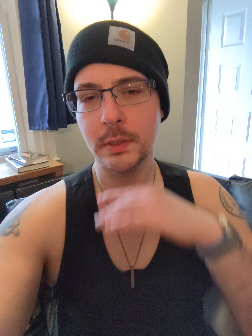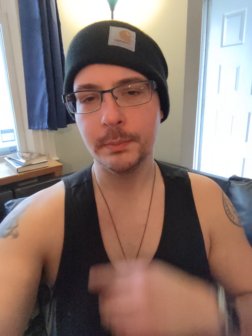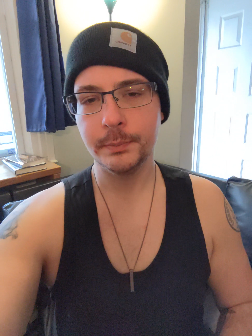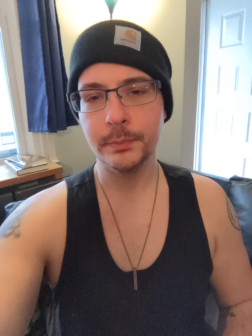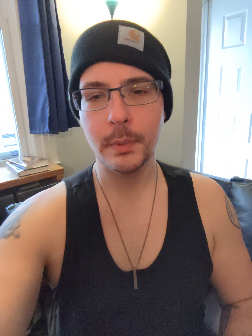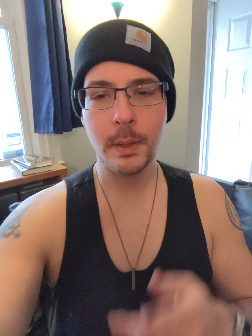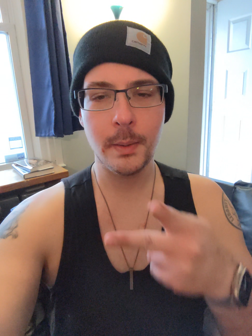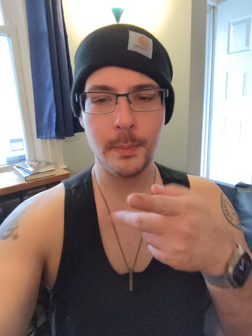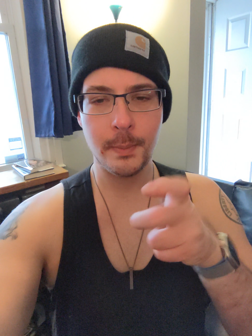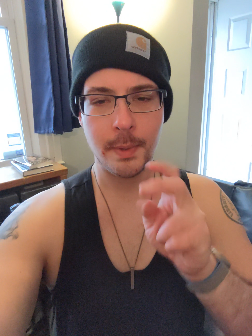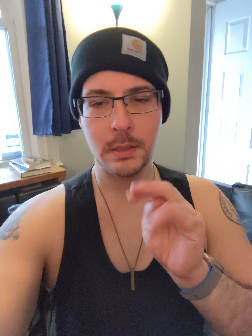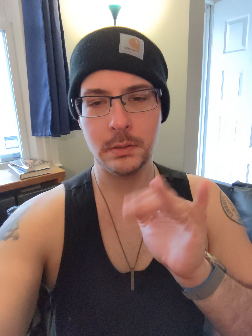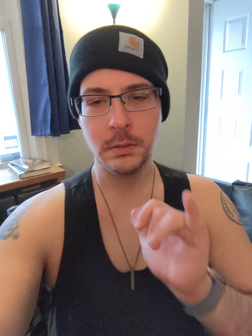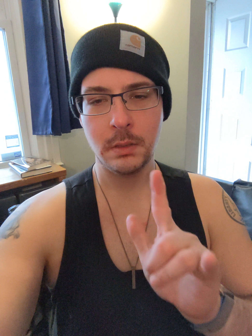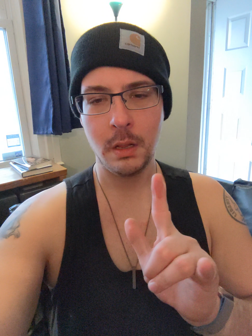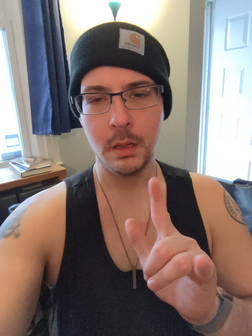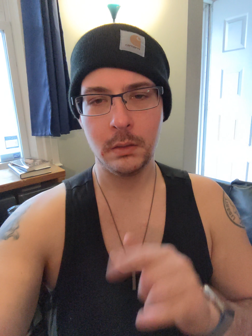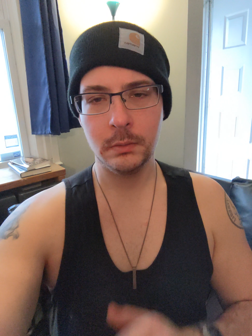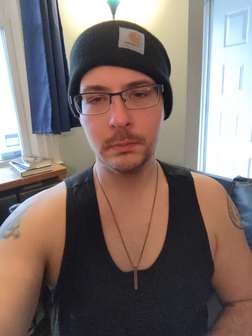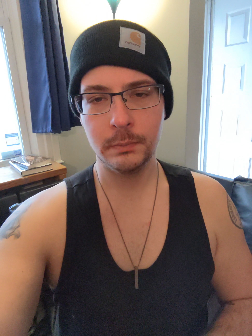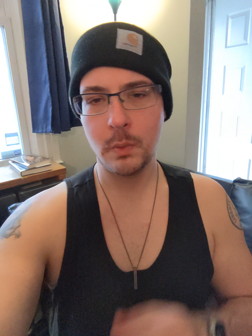pencil